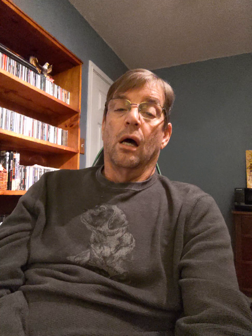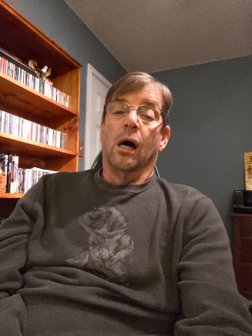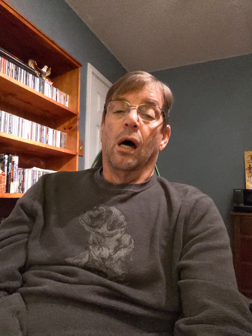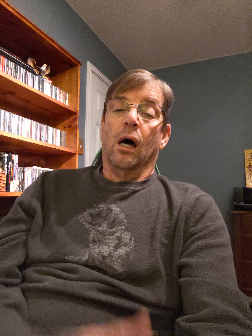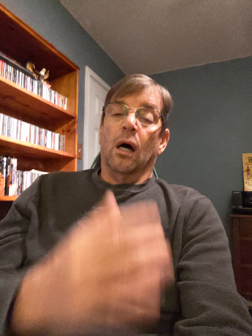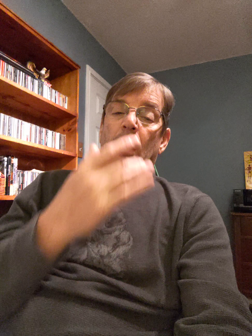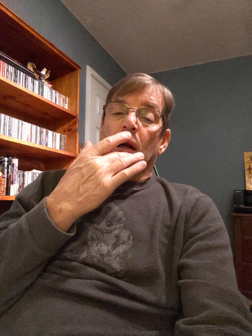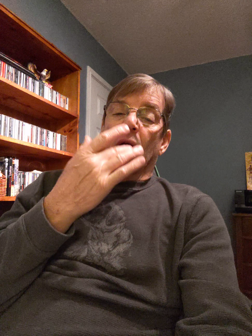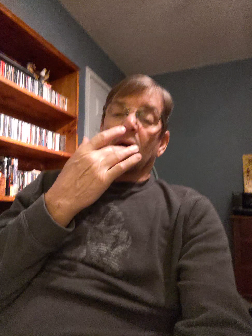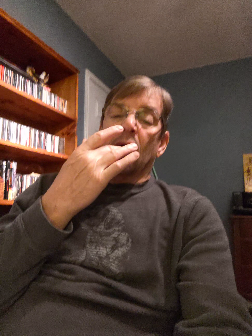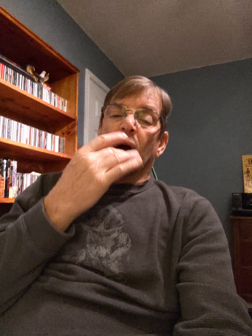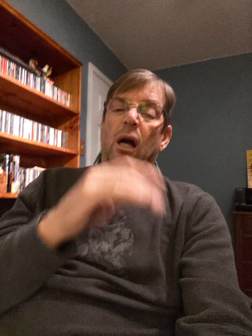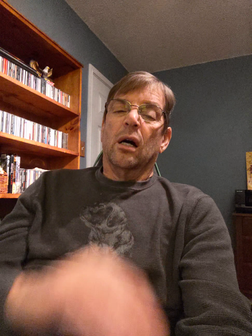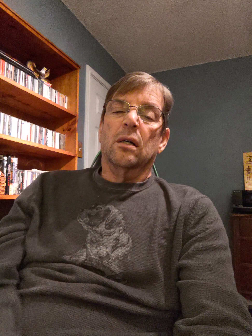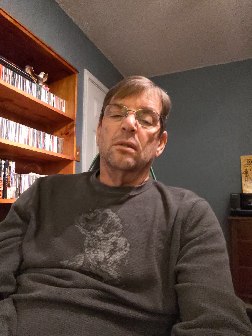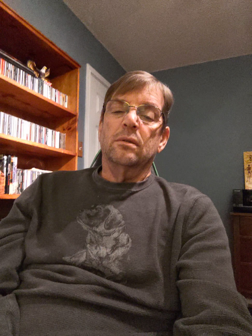taste